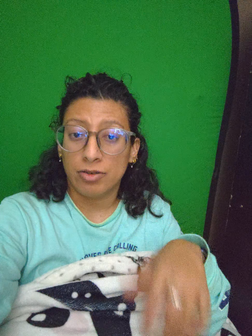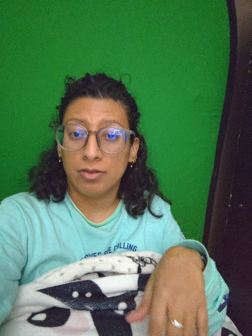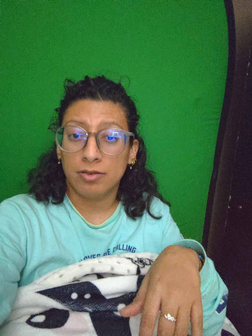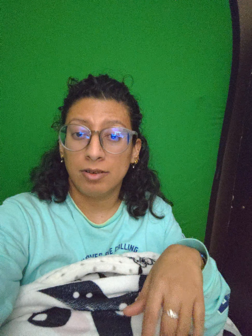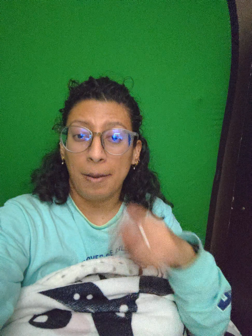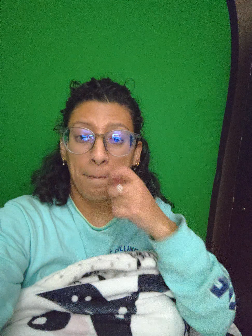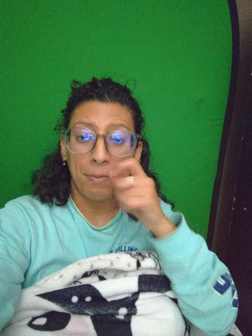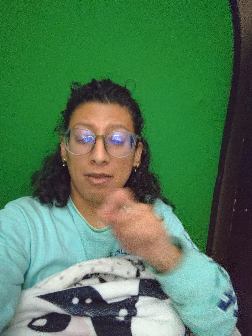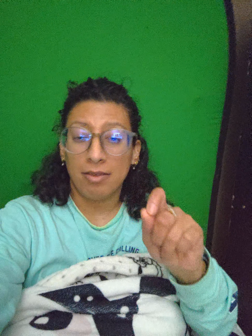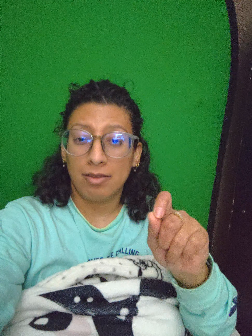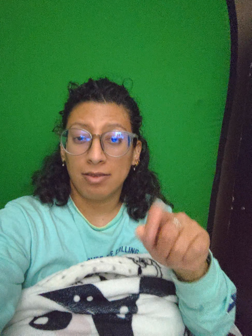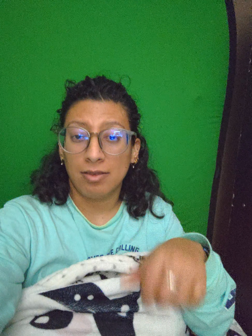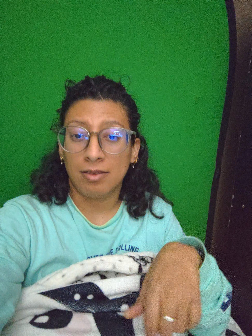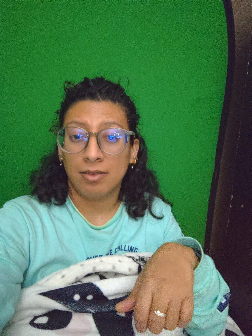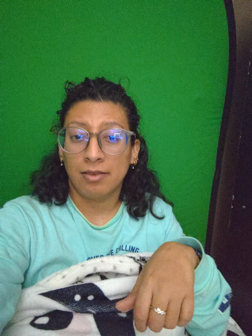pencil